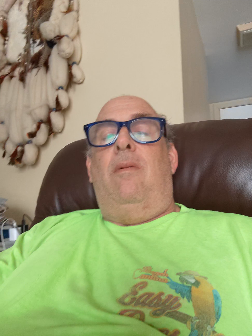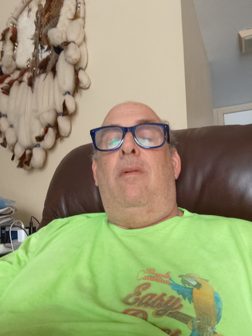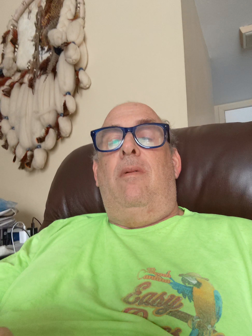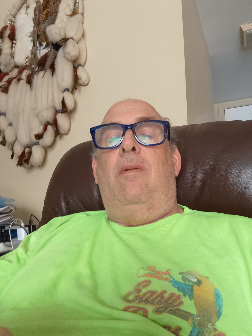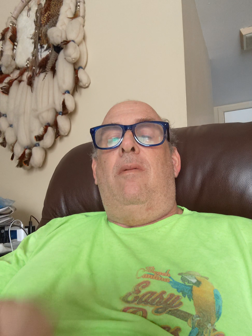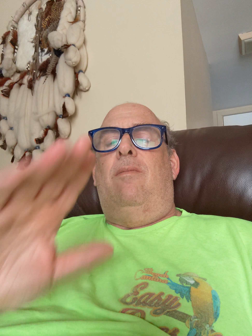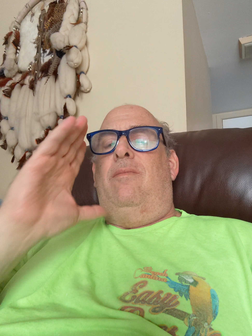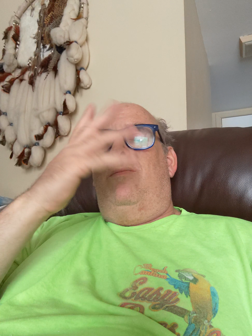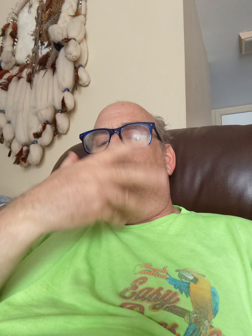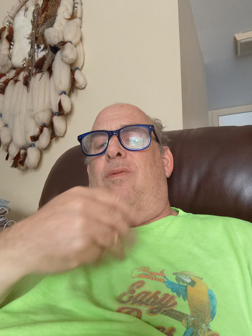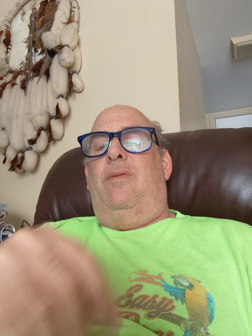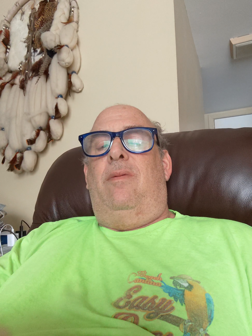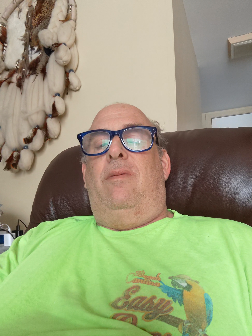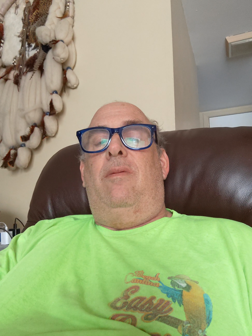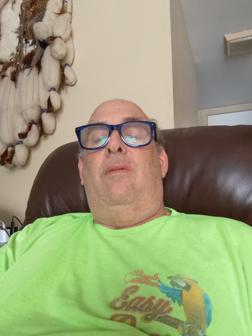pretty